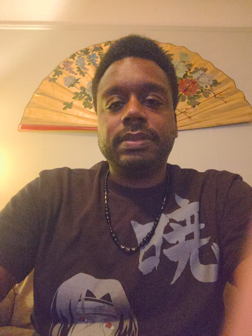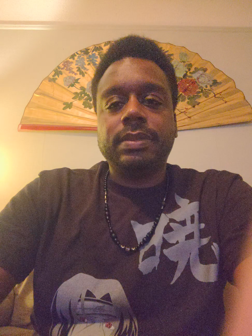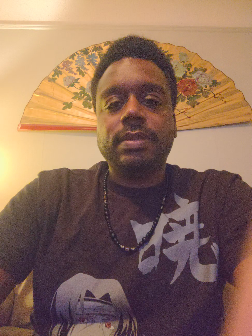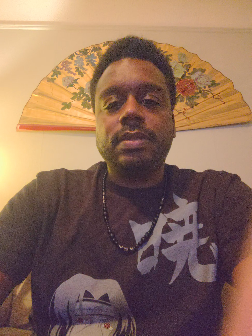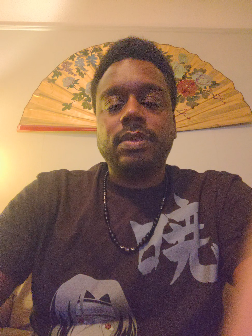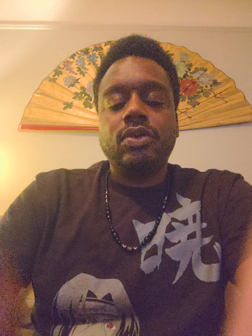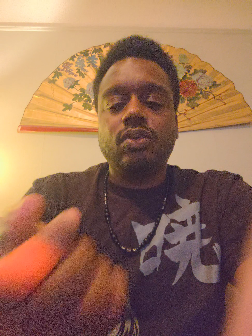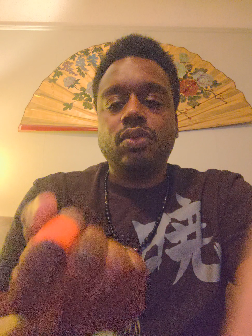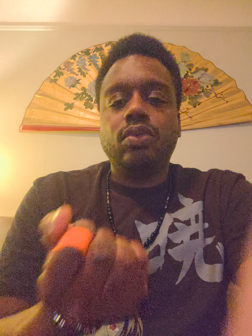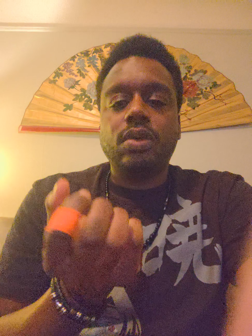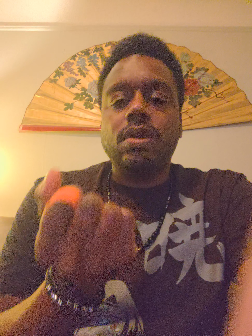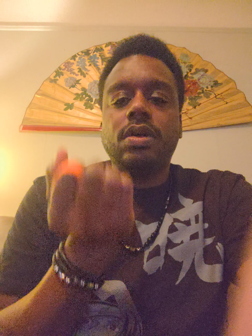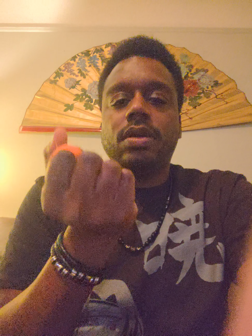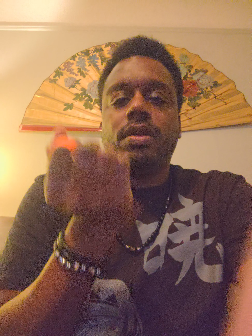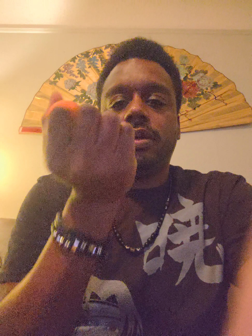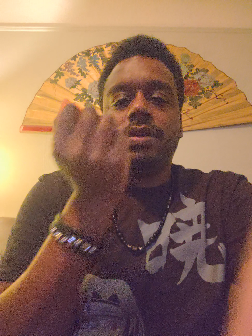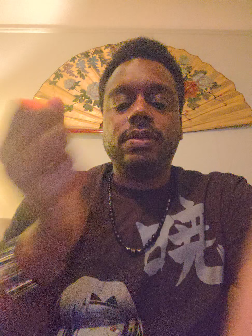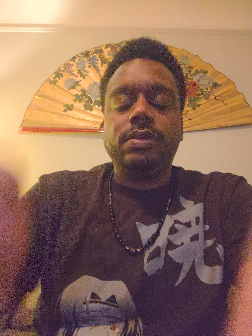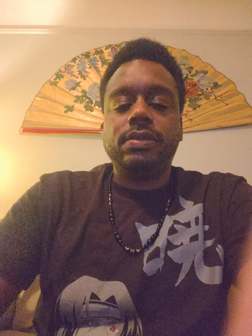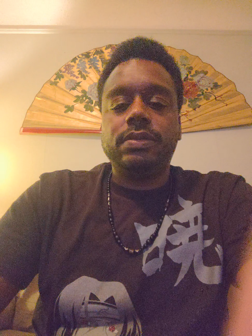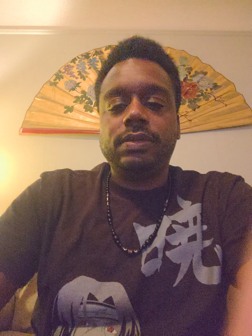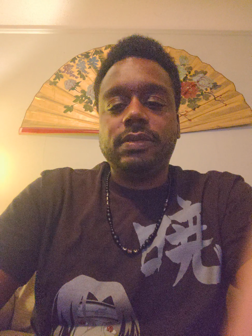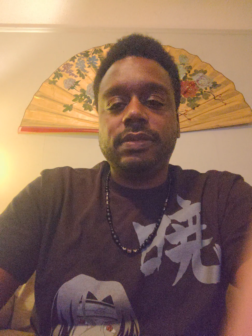drawer